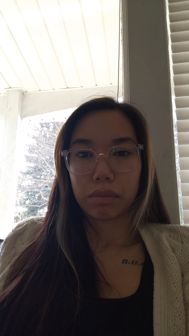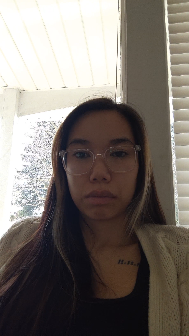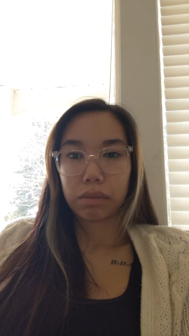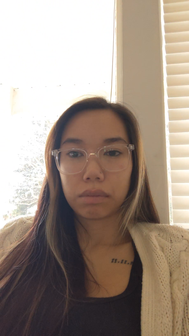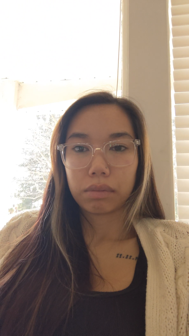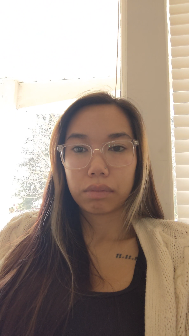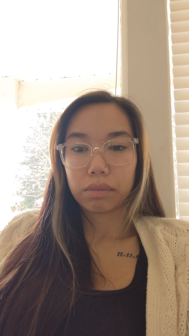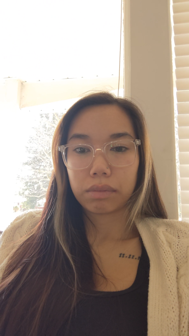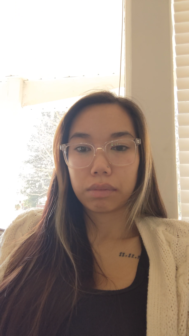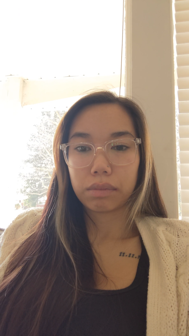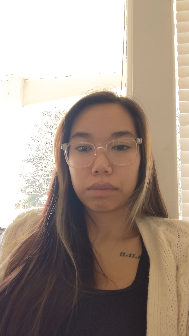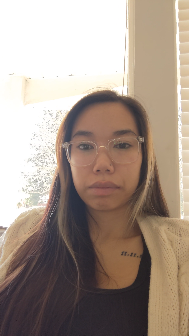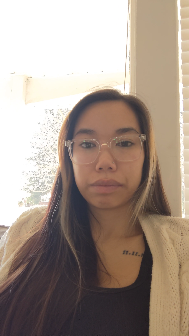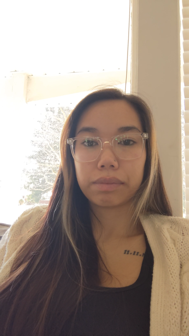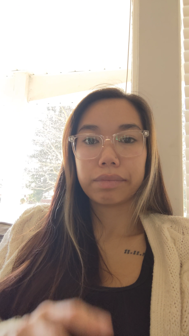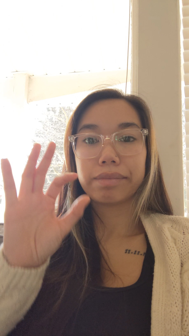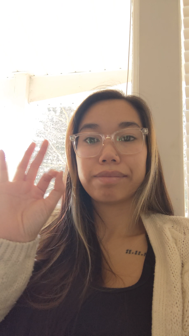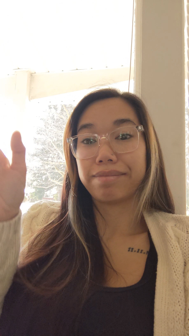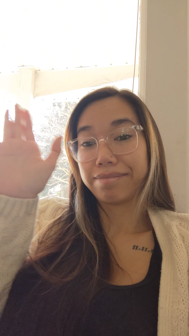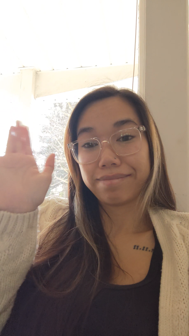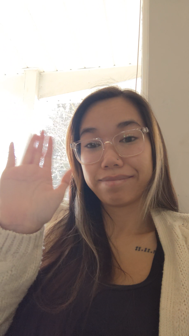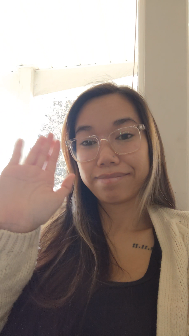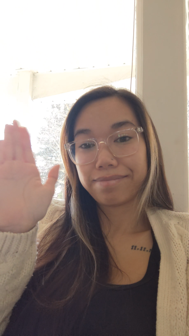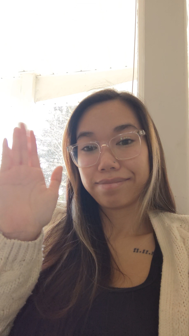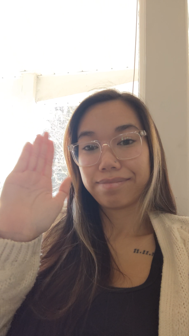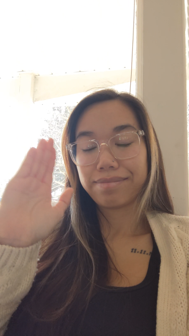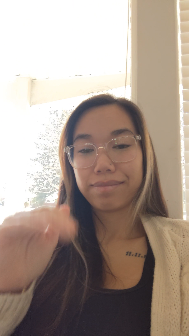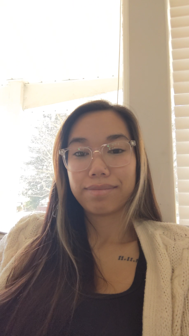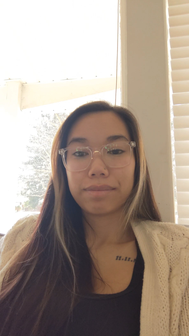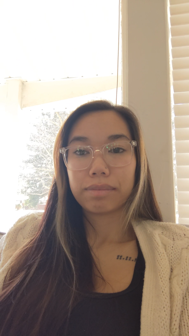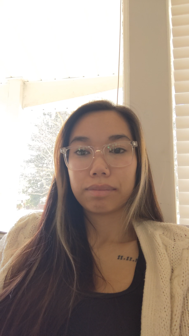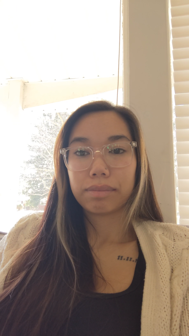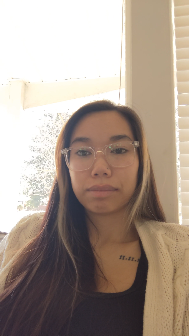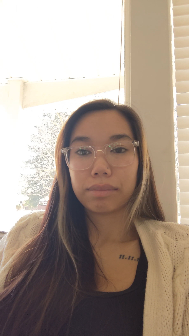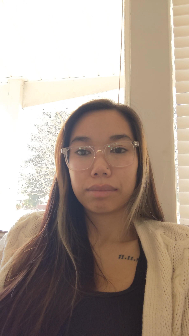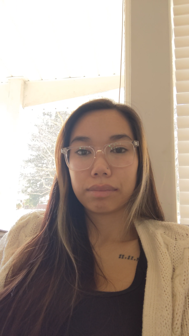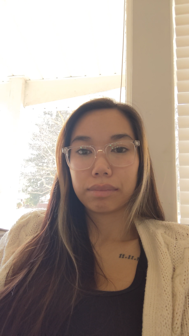hi